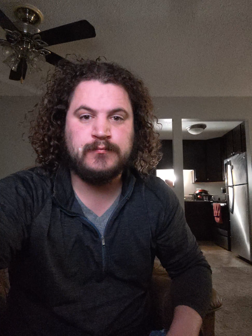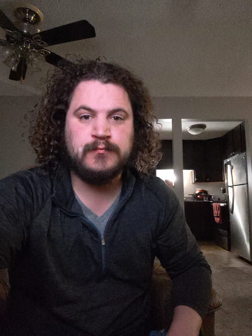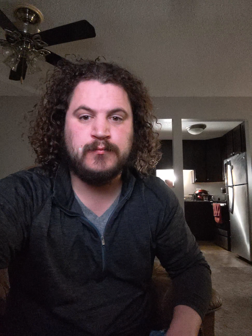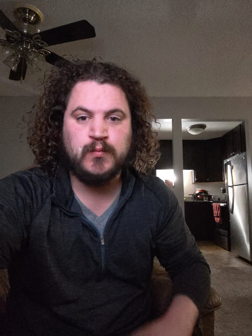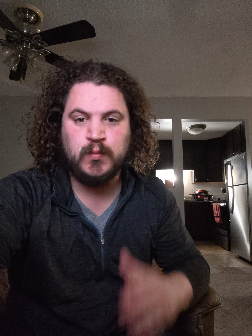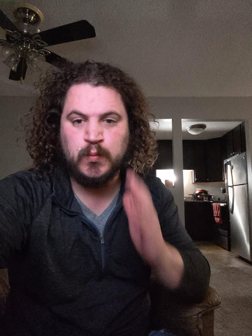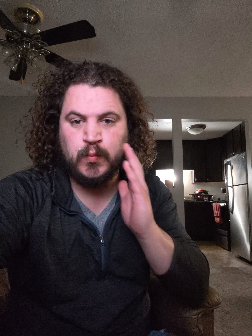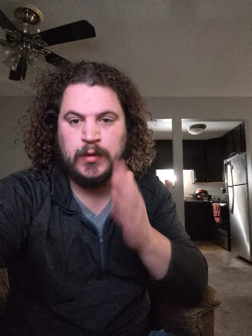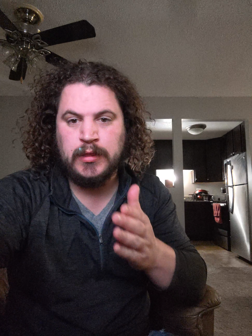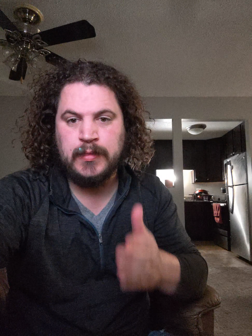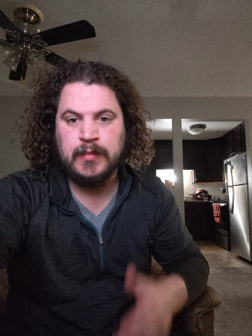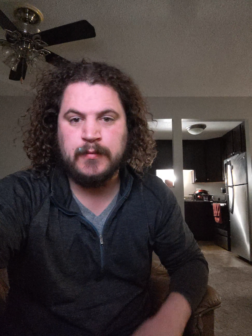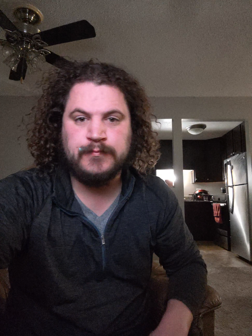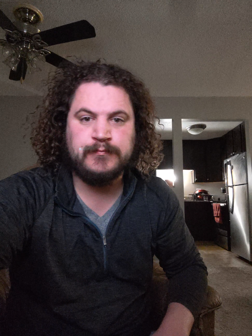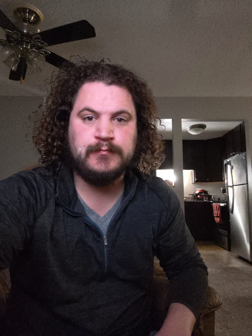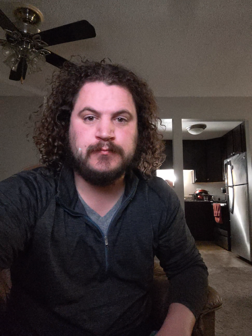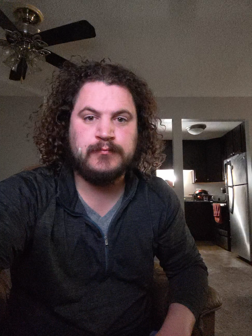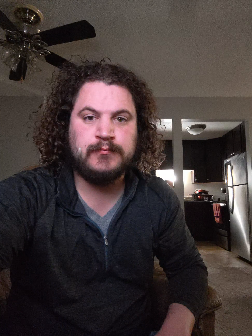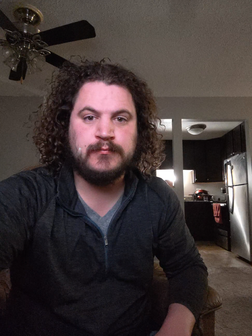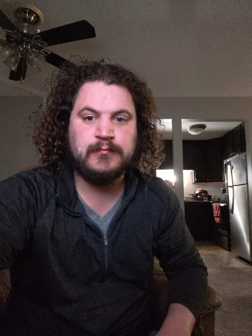will